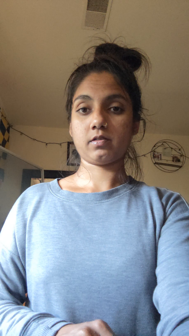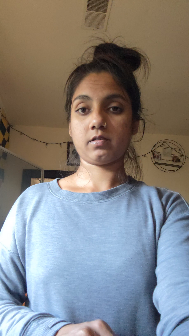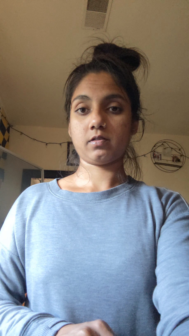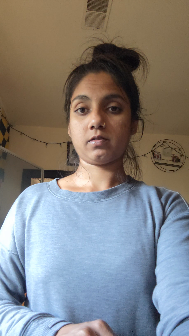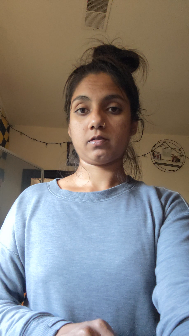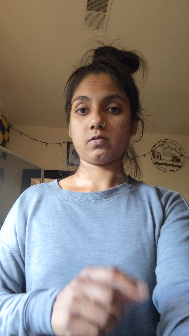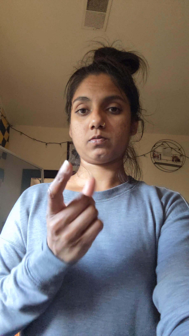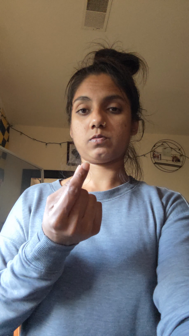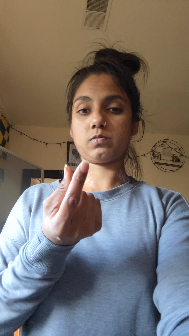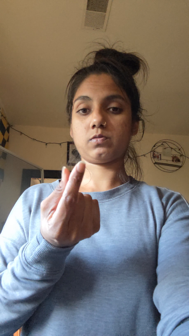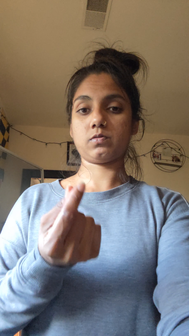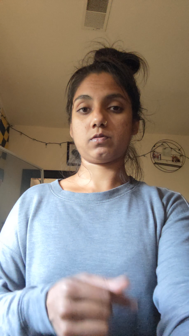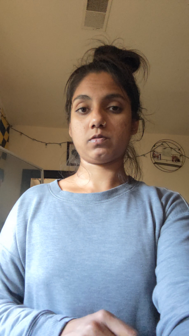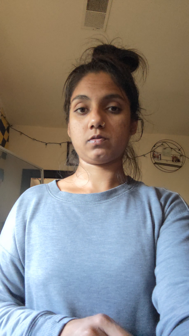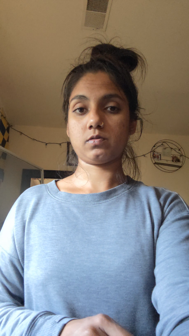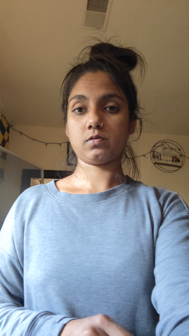do